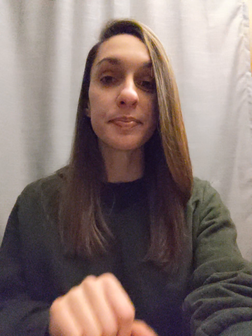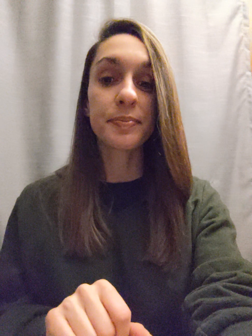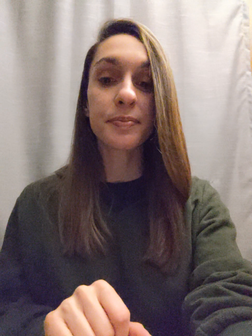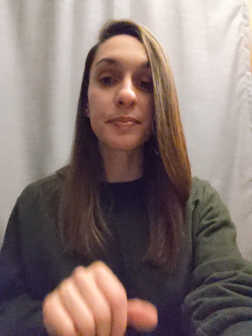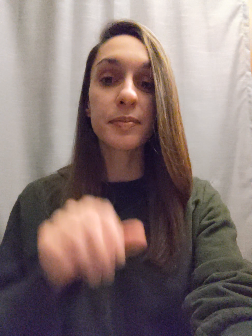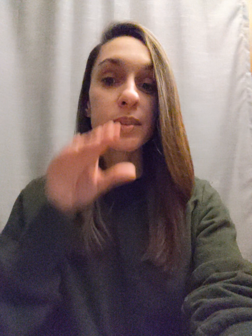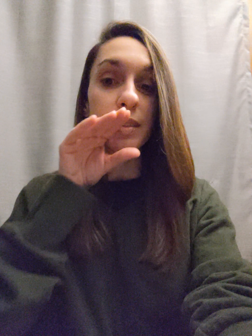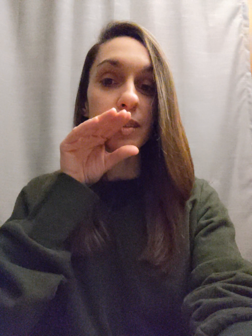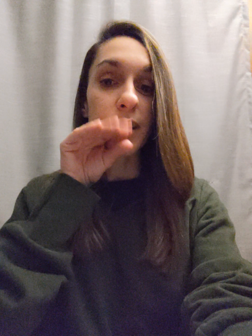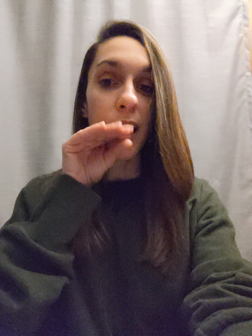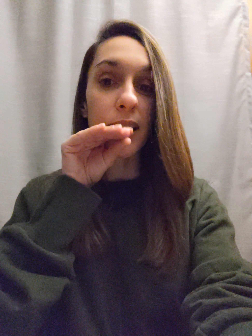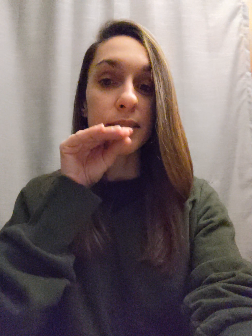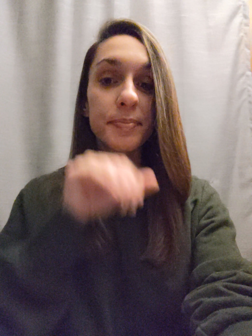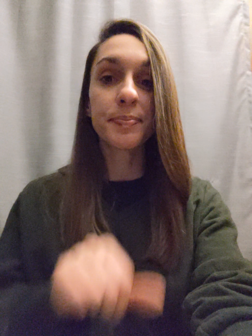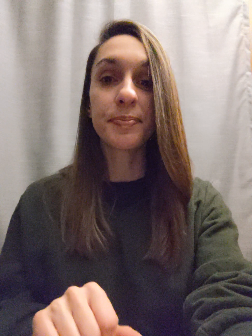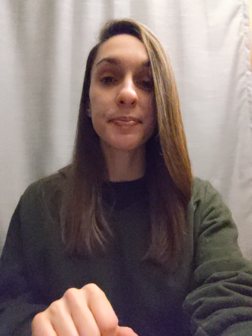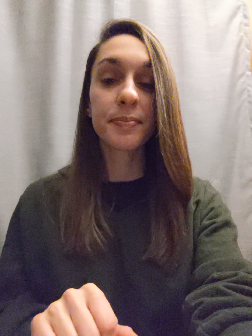goose